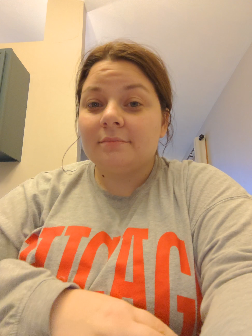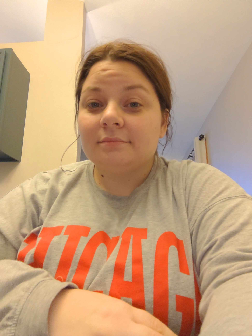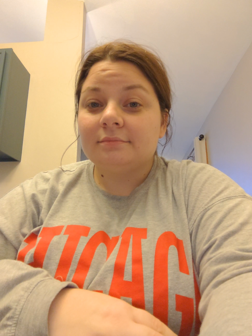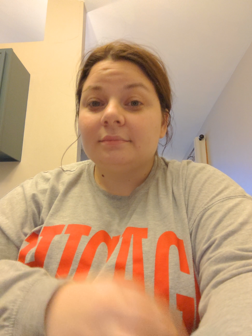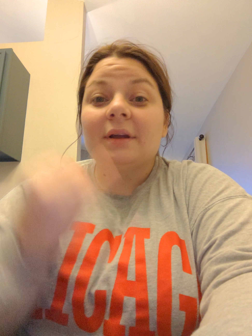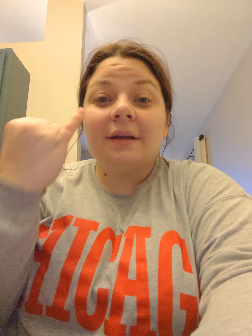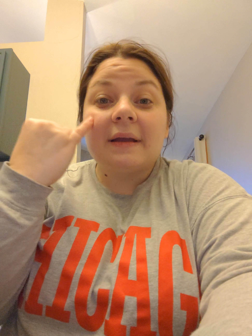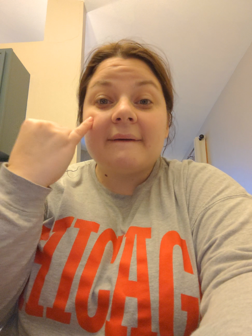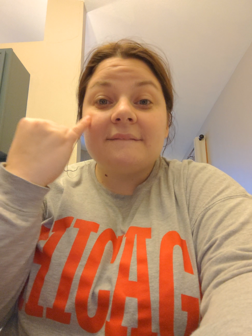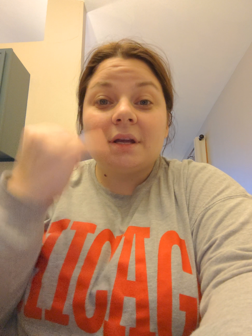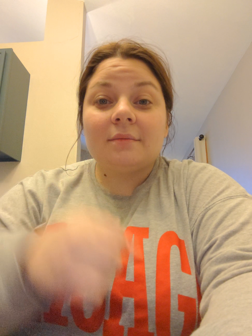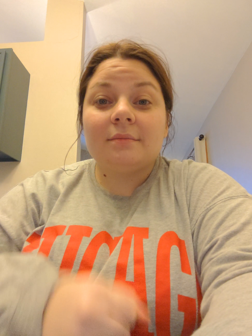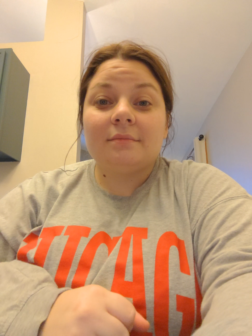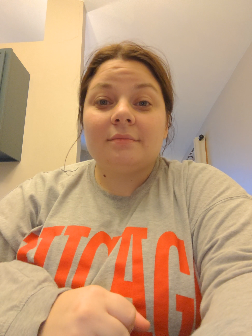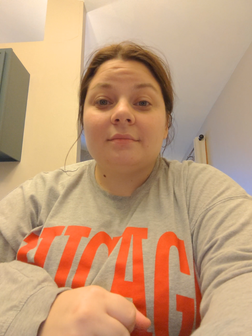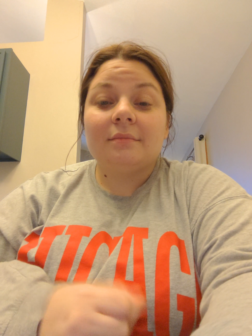if